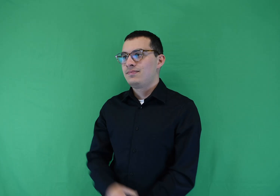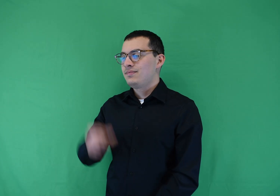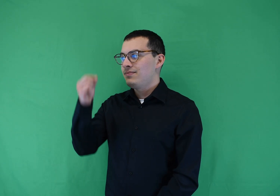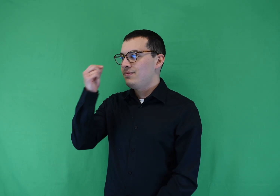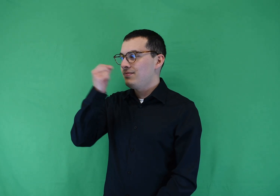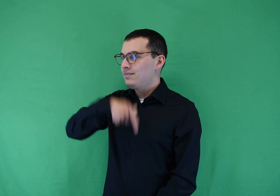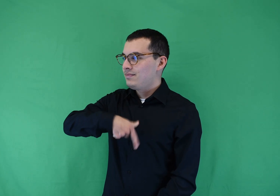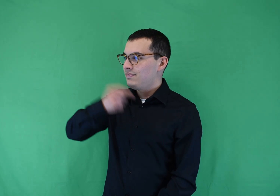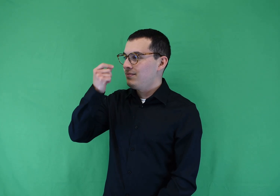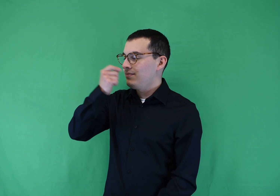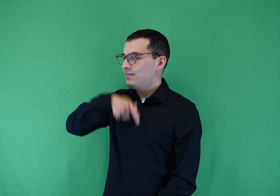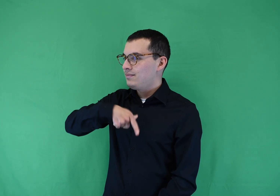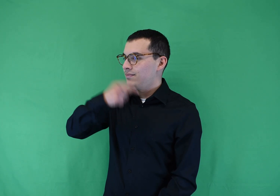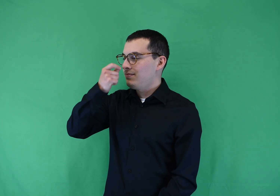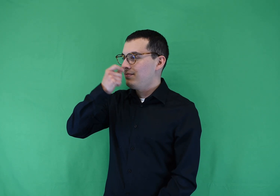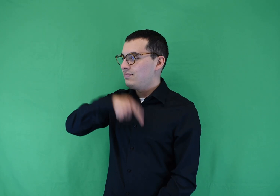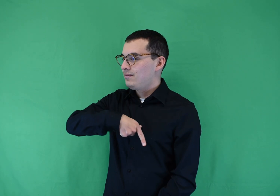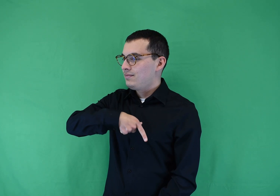gripe